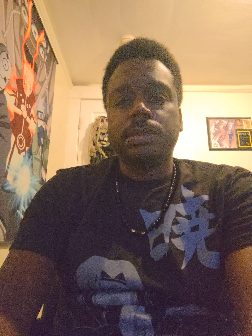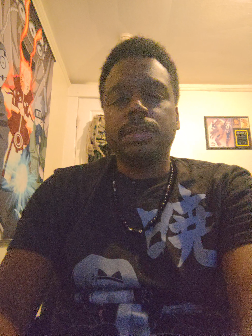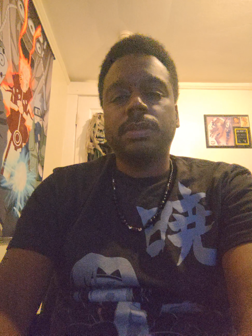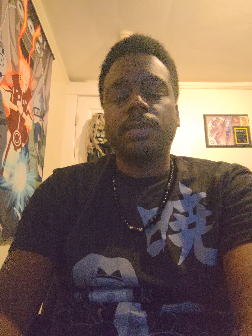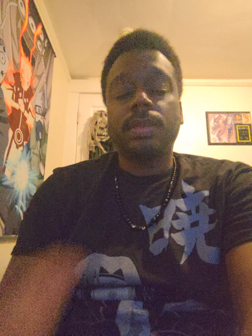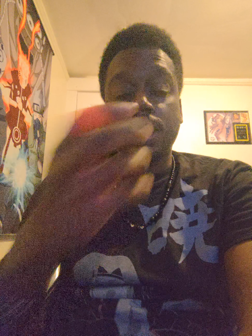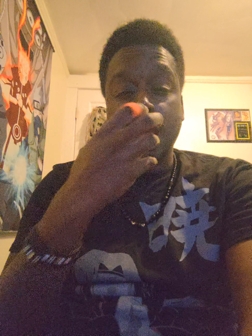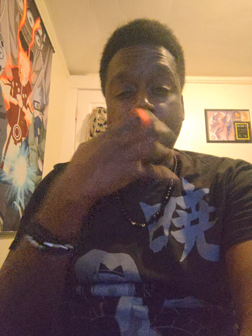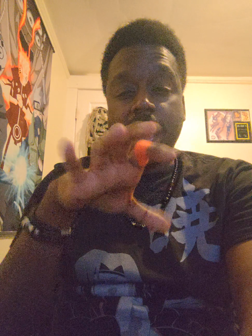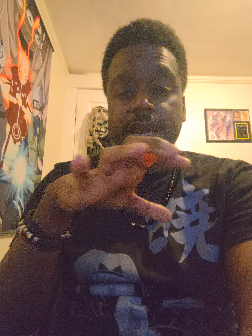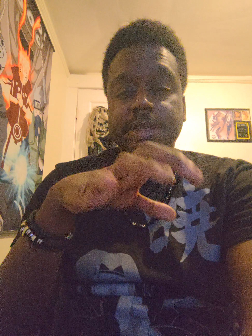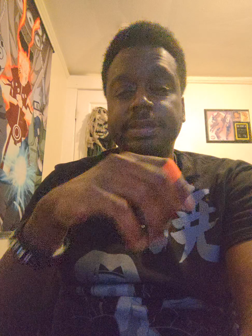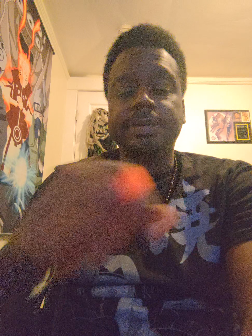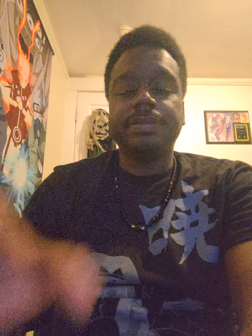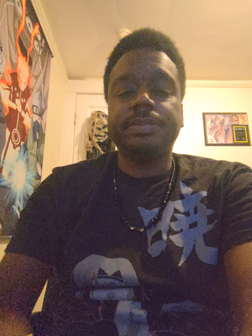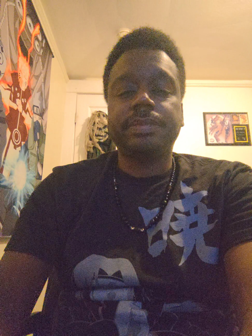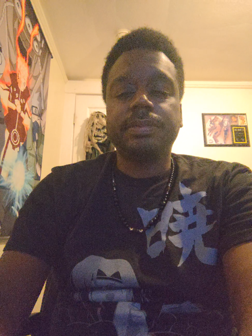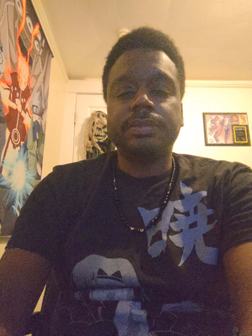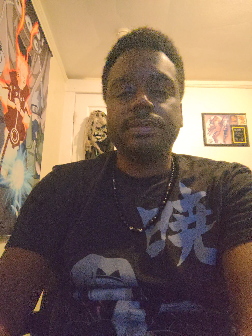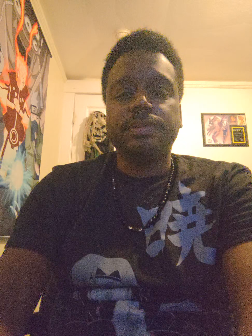hot